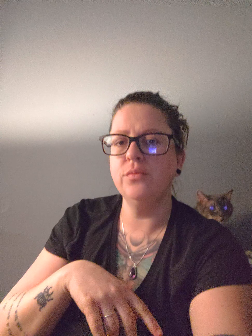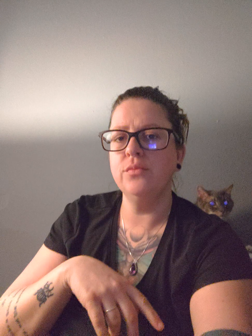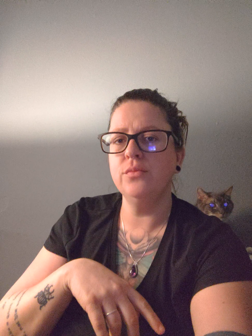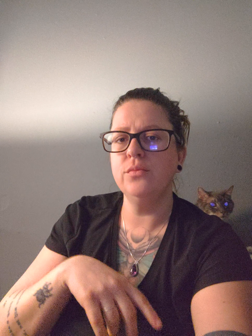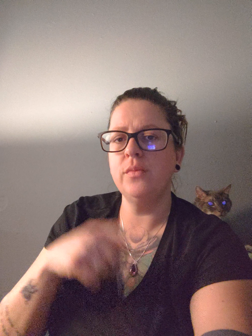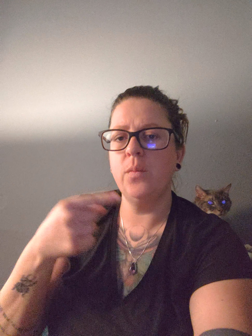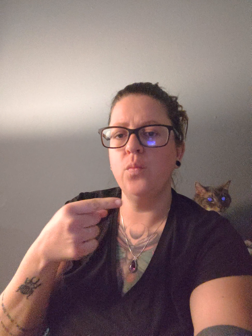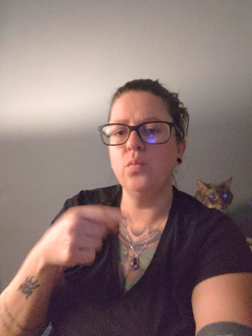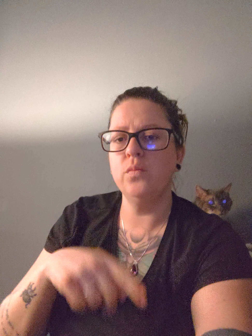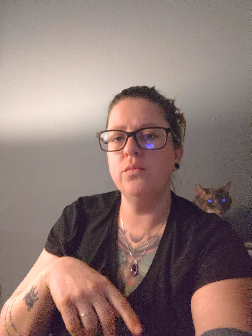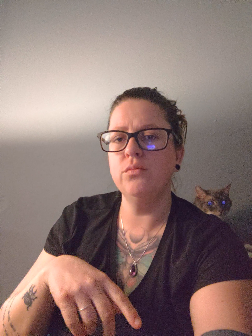owie